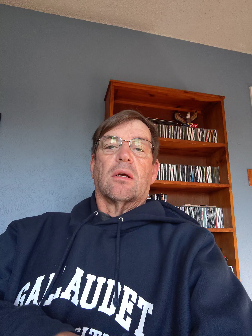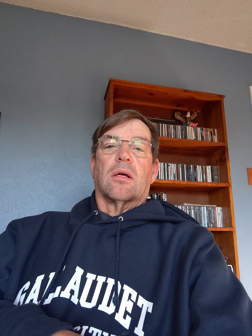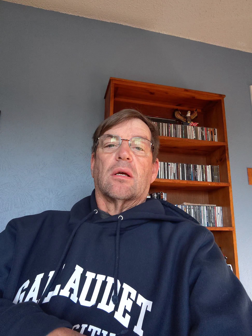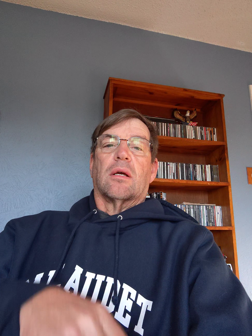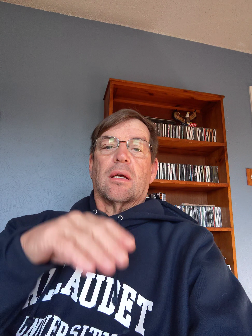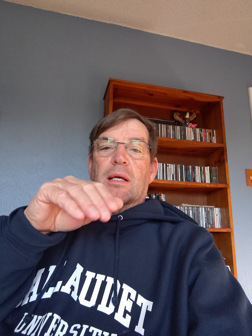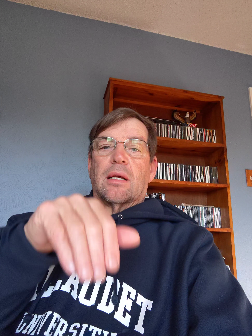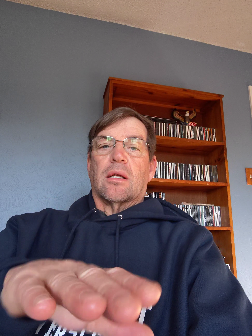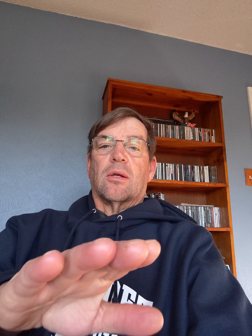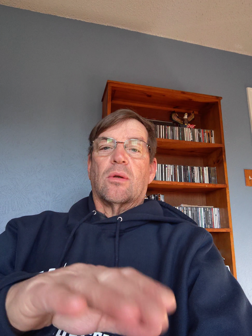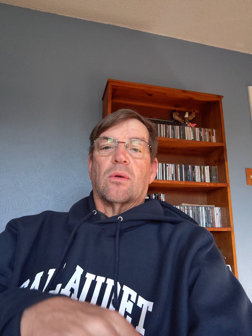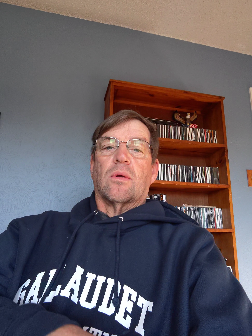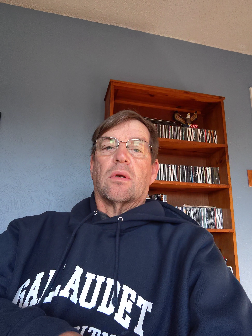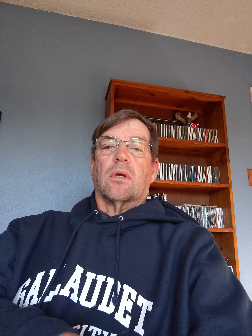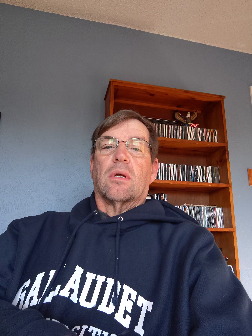into